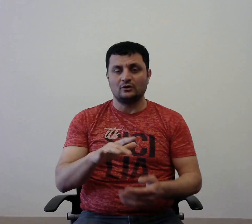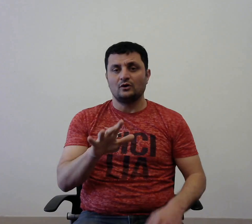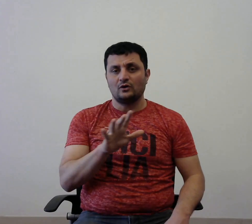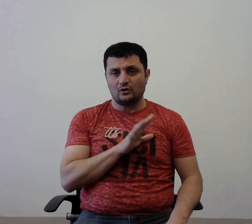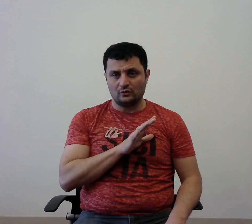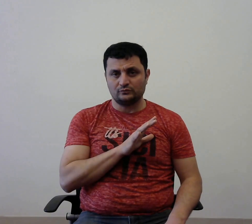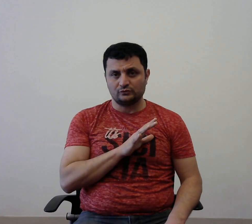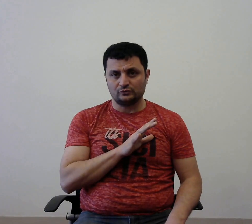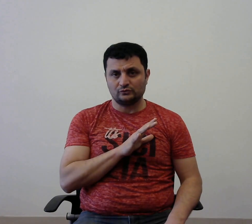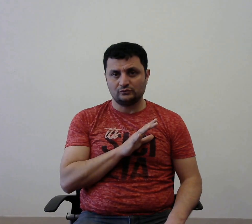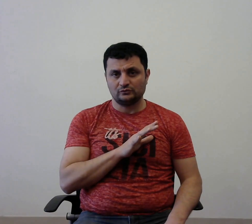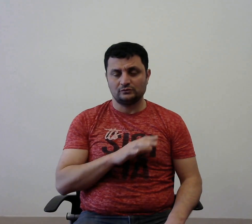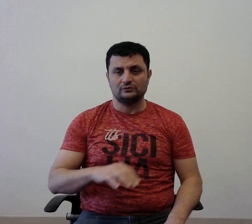olmusuz